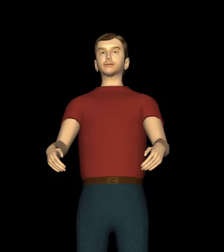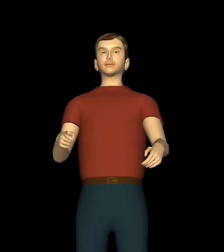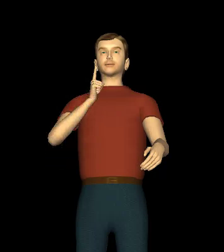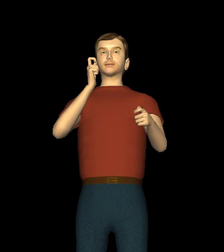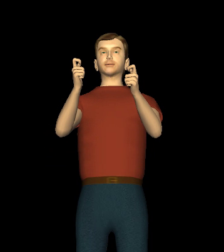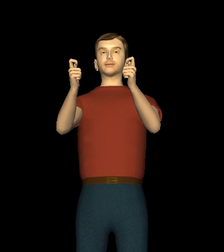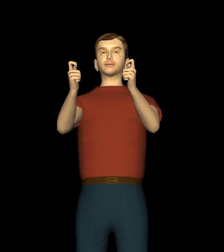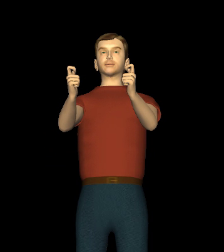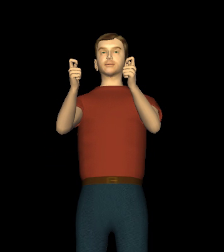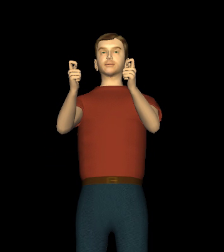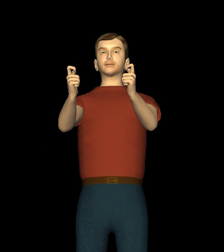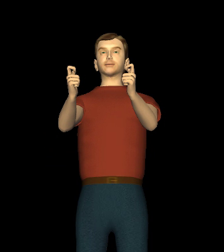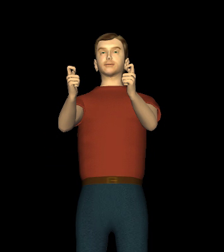ينتبه